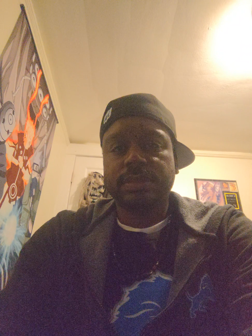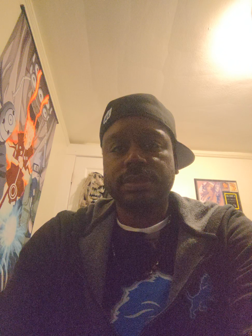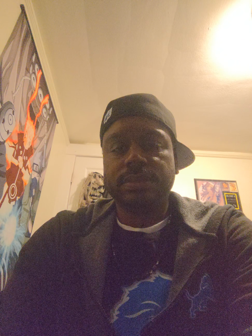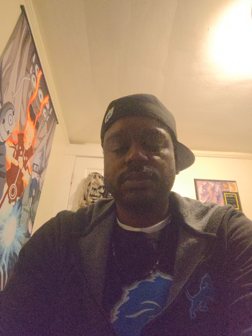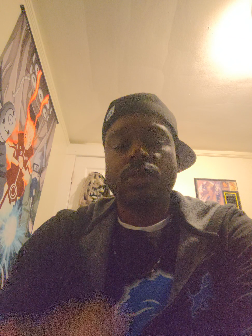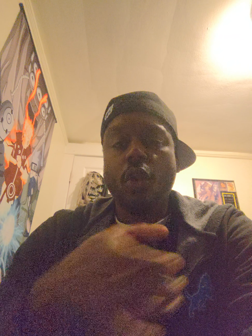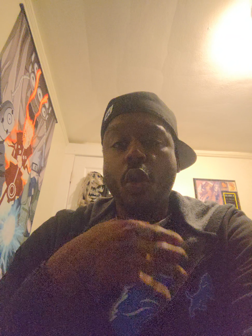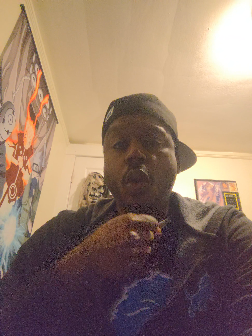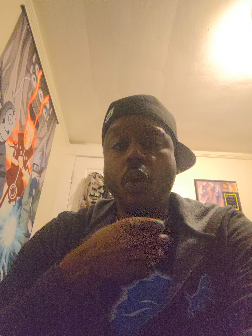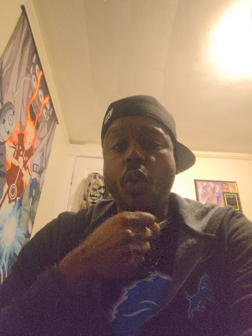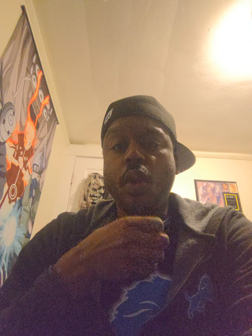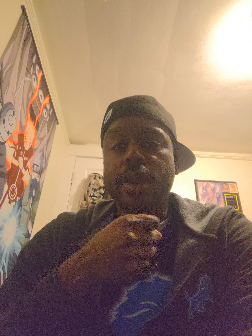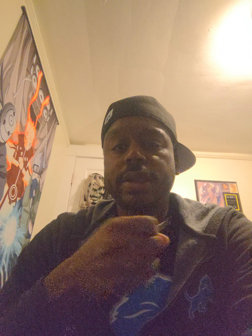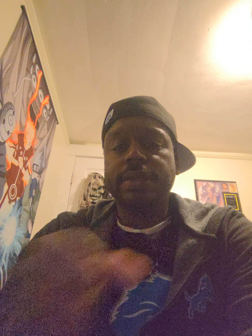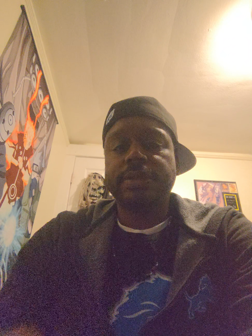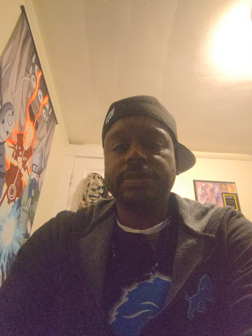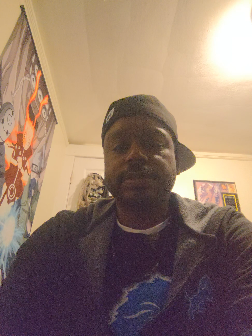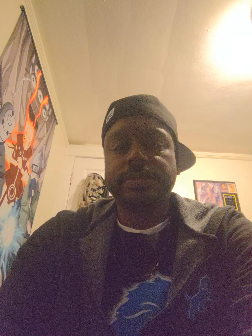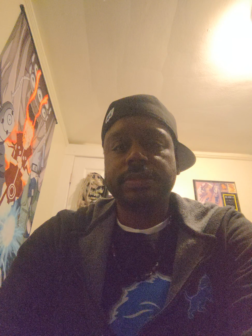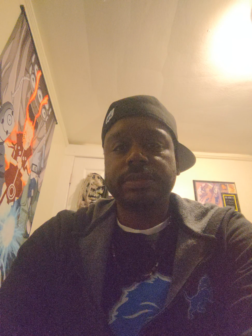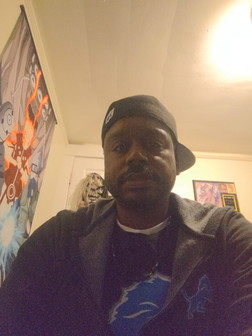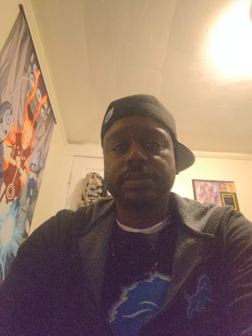orange